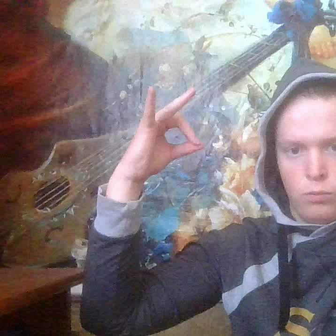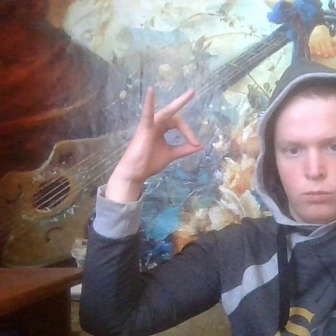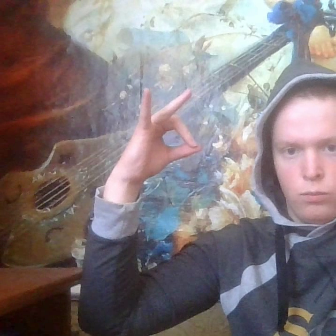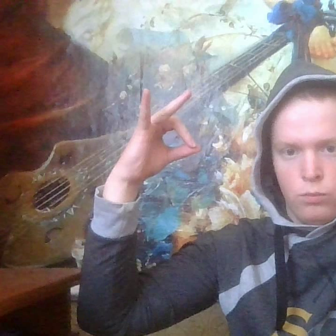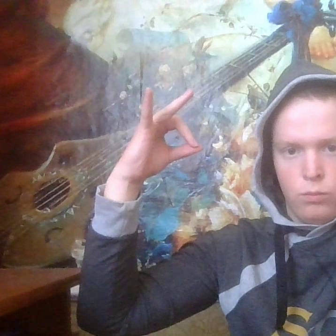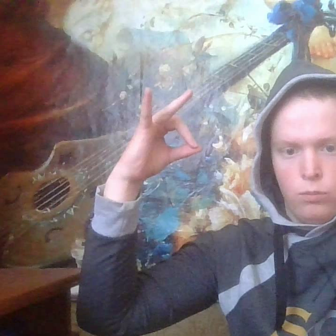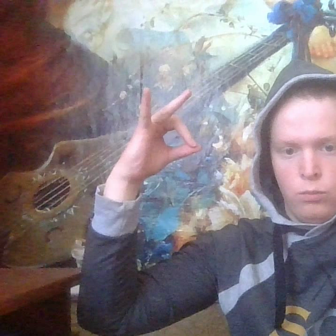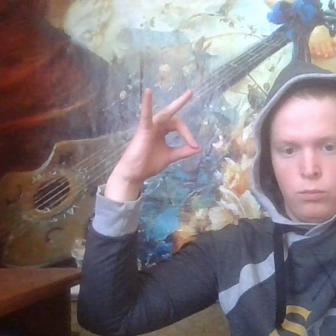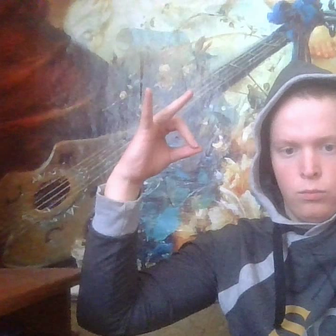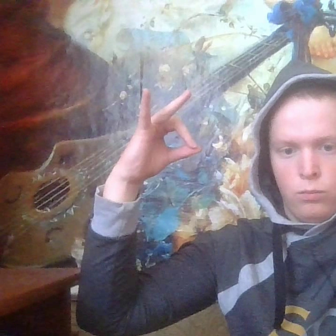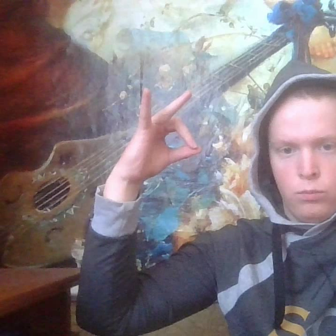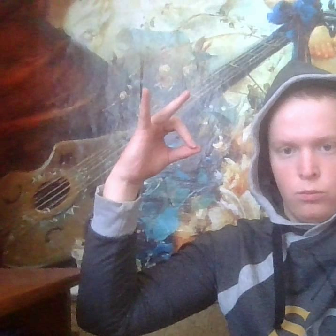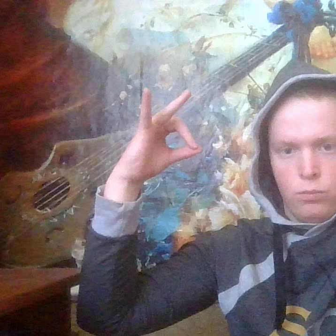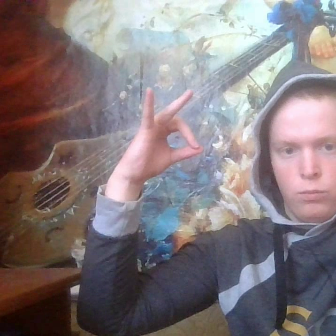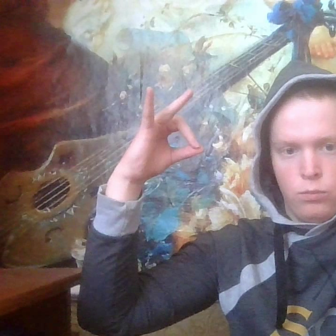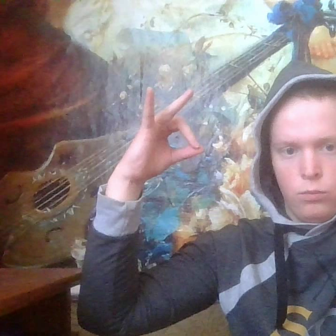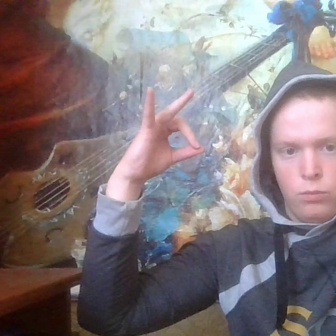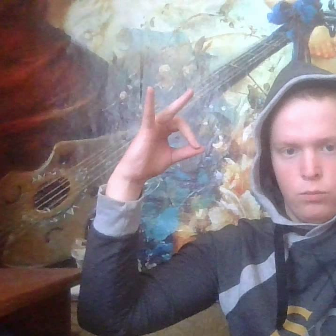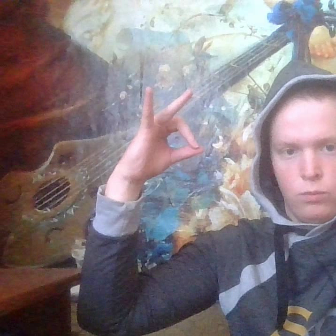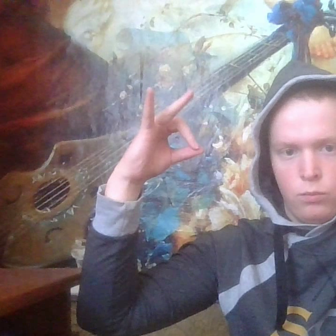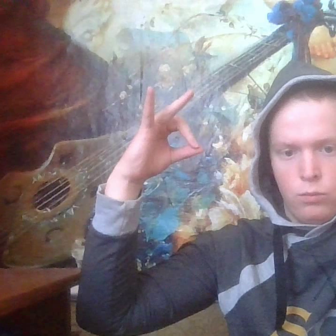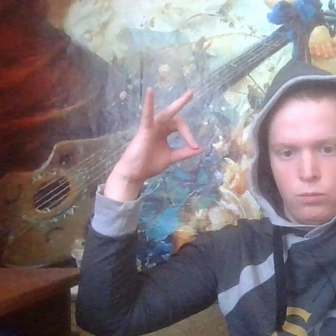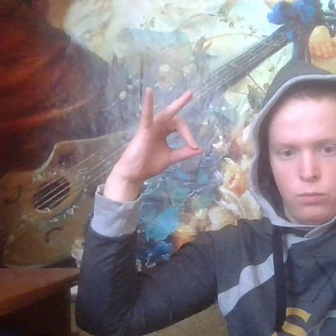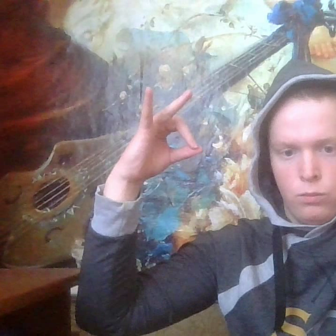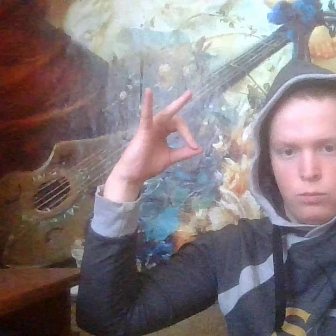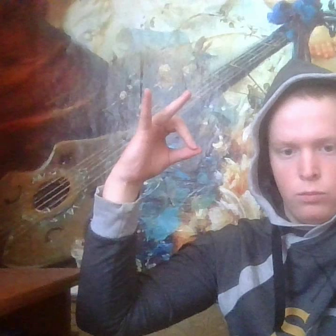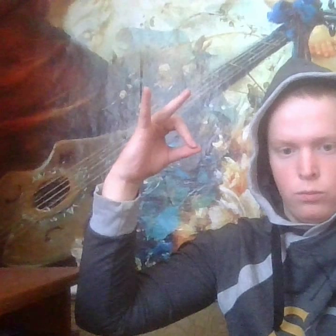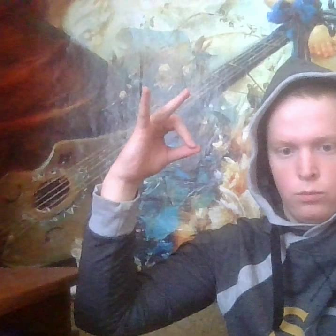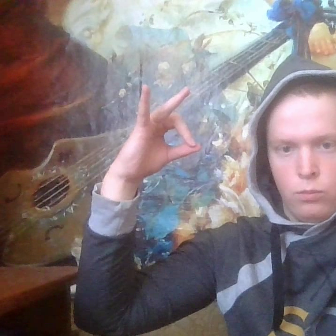И